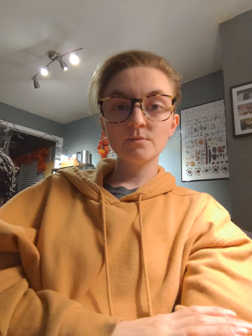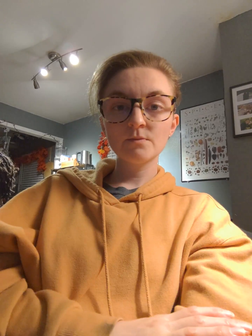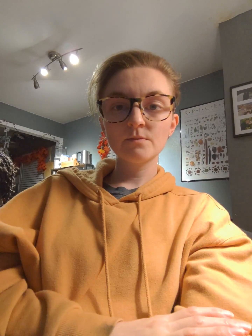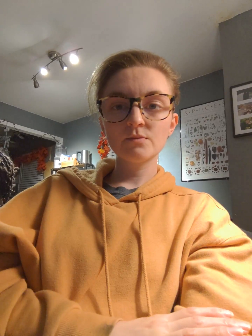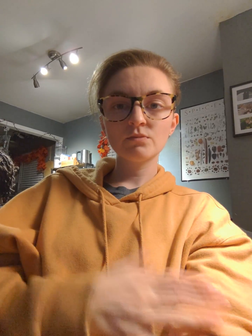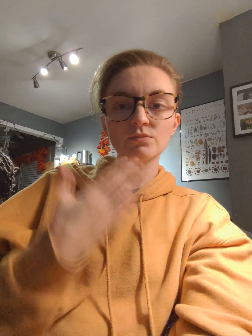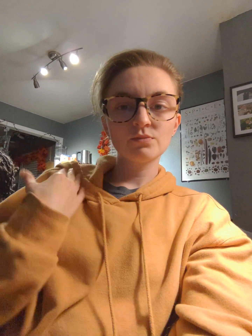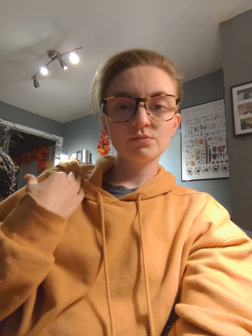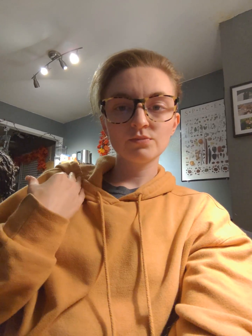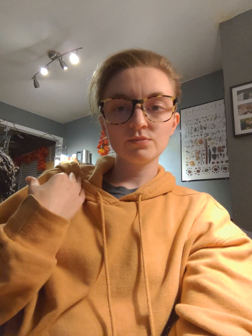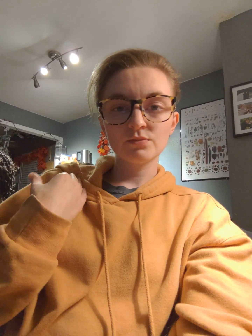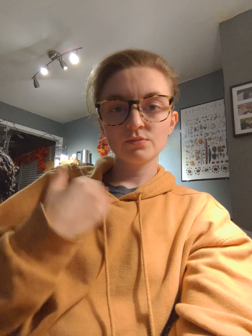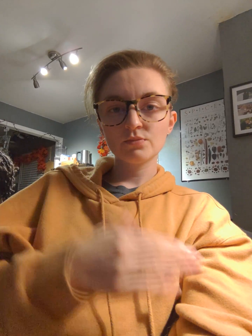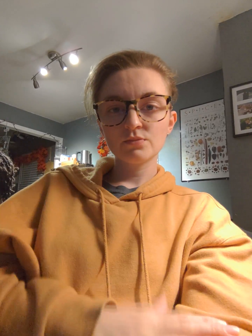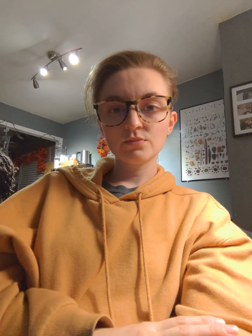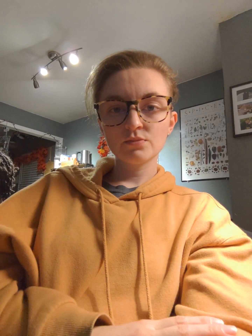shoulder